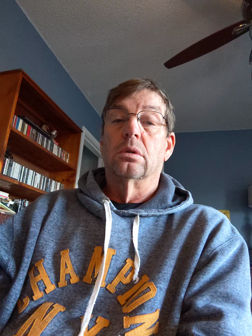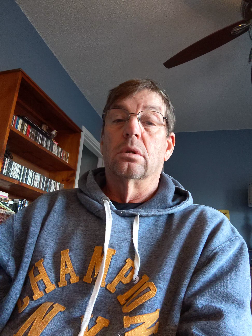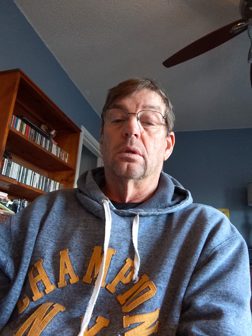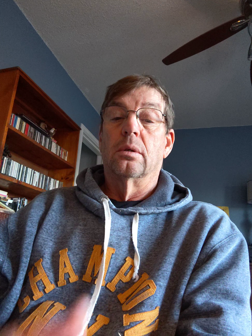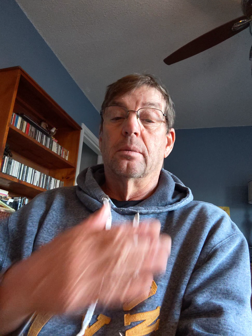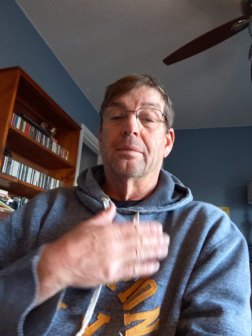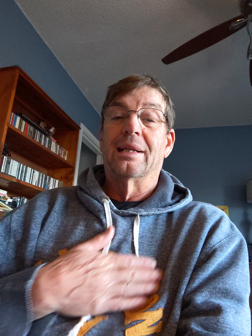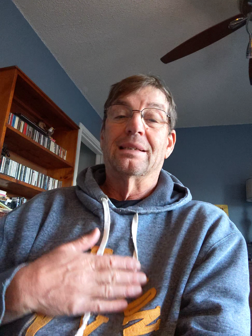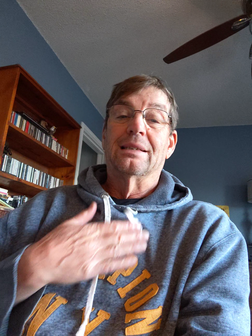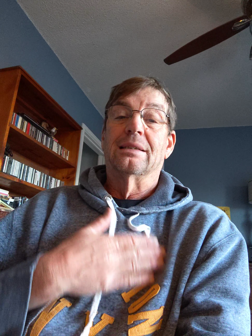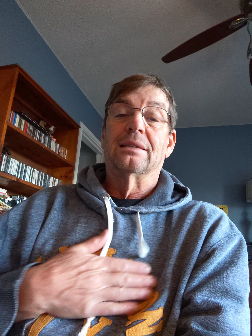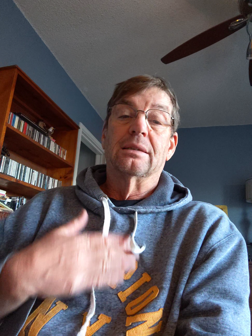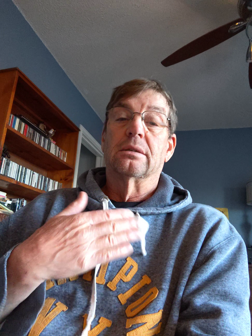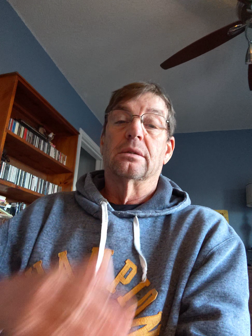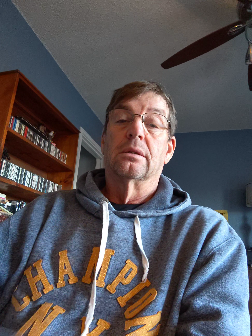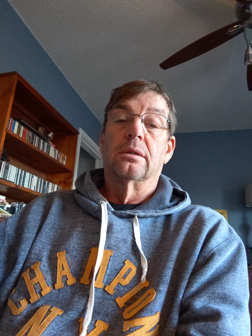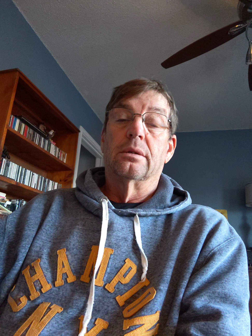please